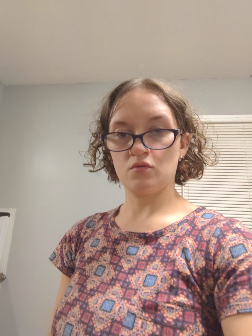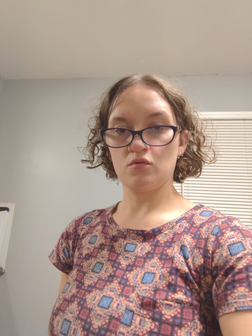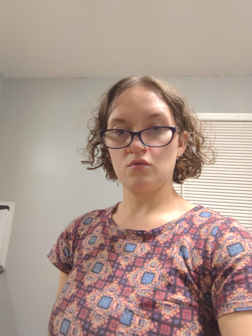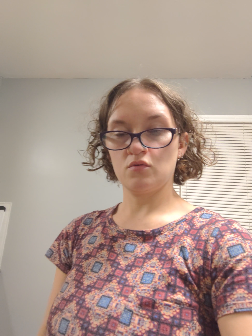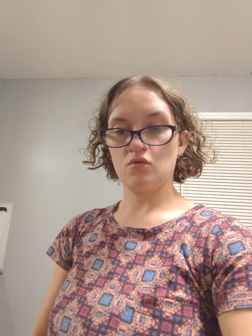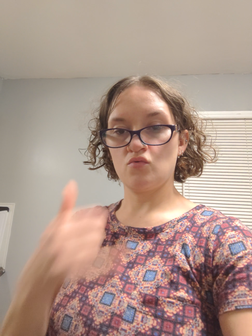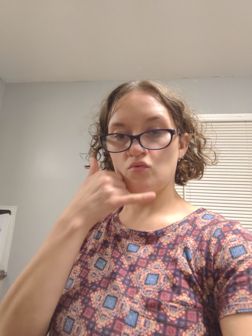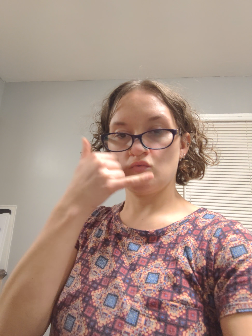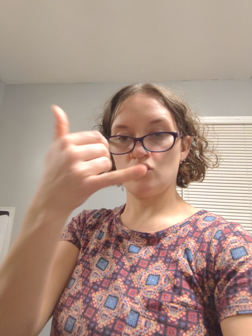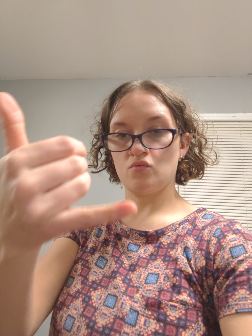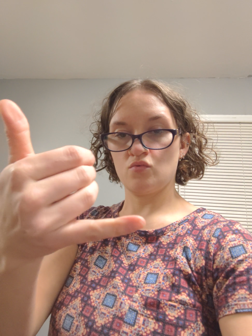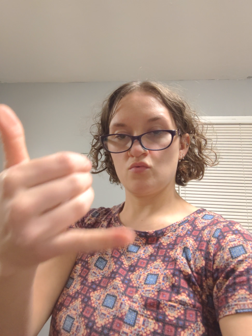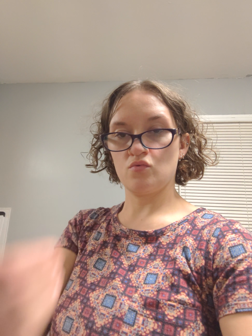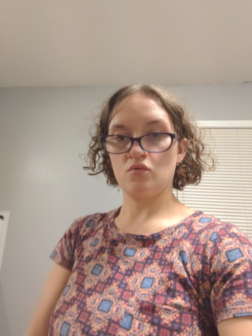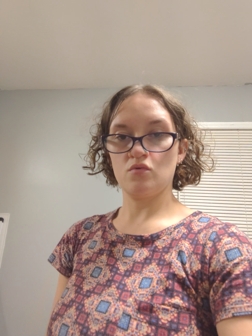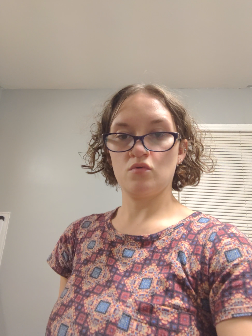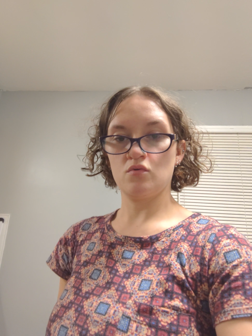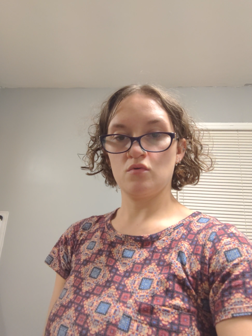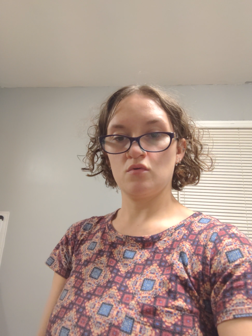call on the phone